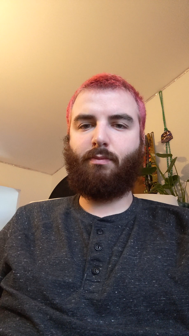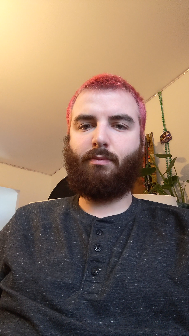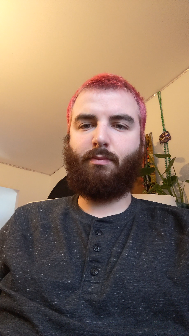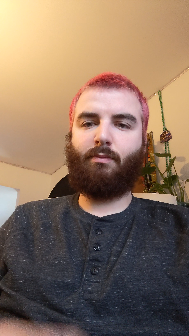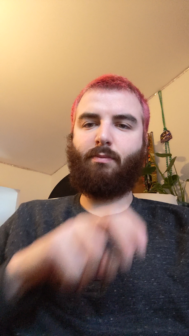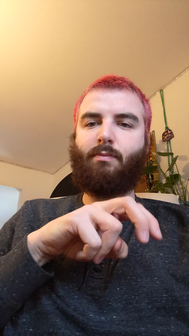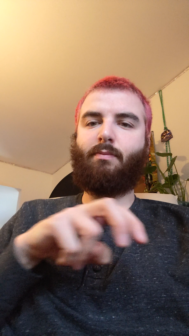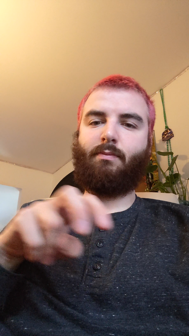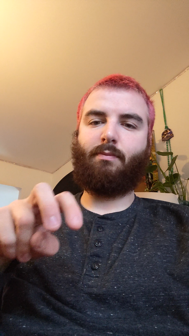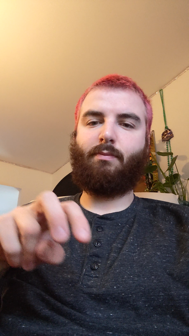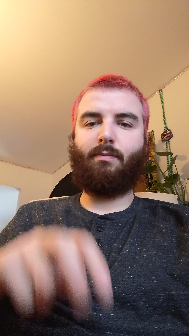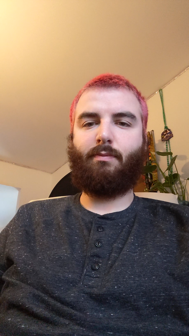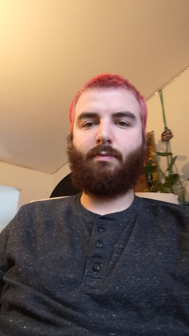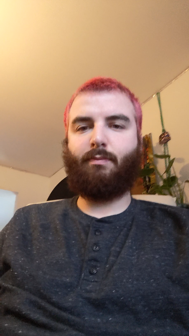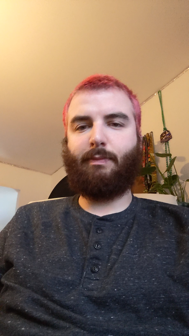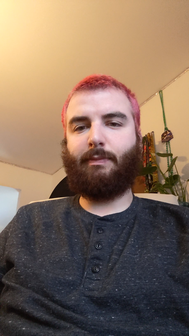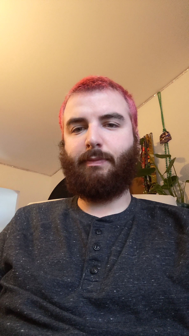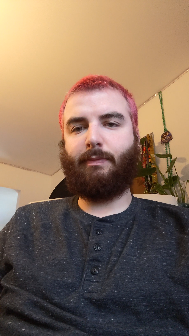bench